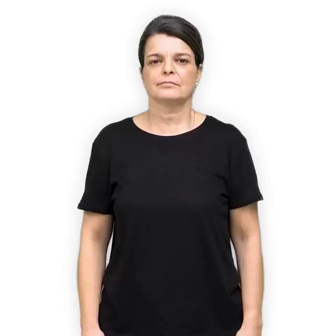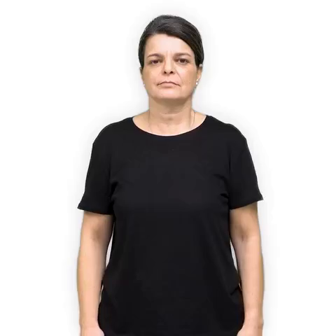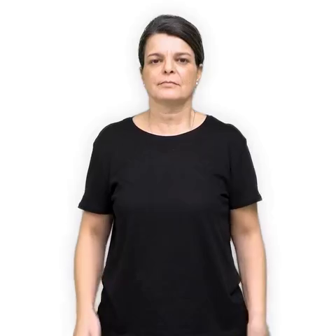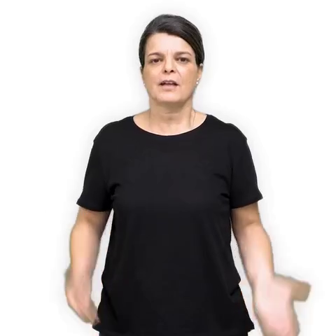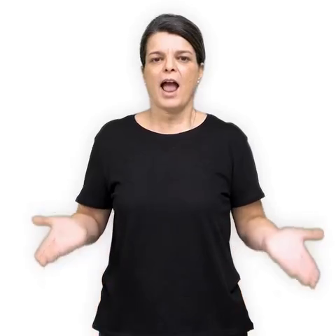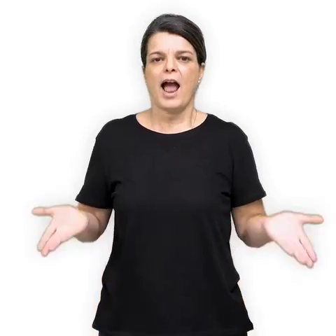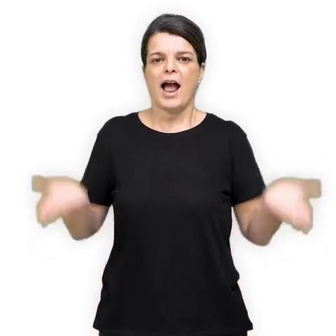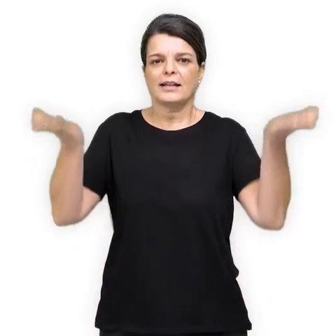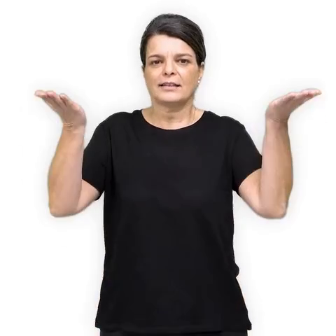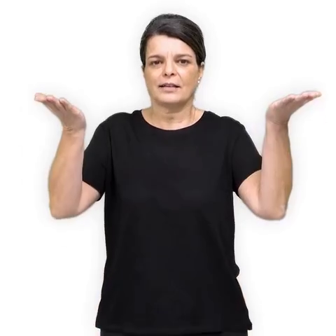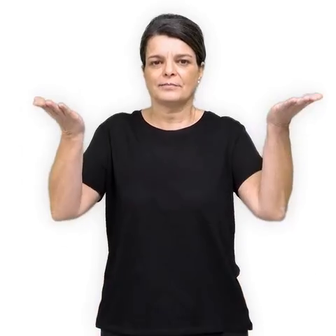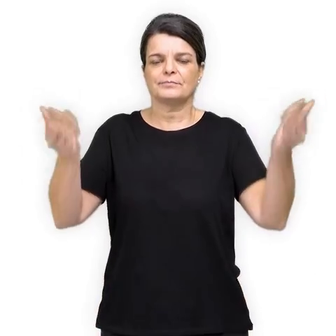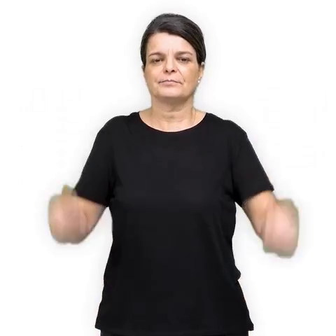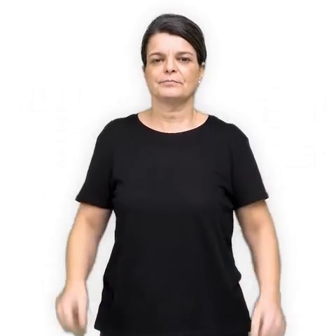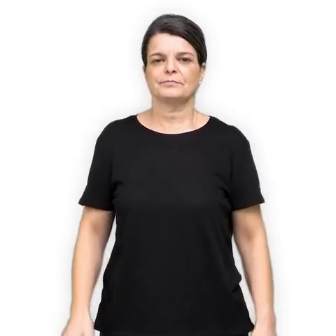alta